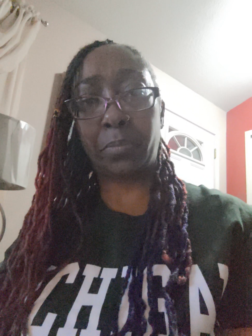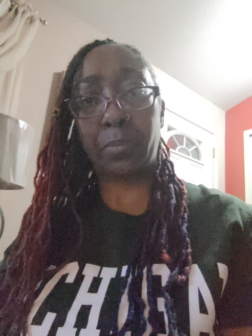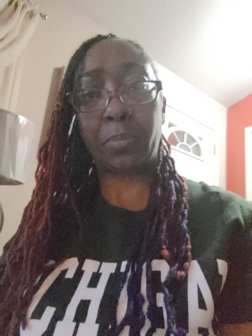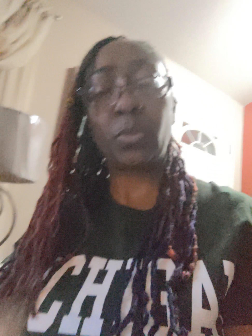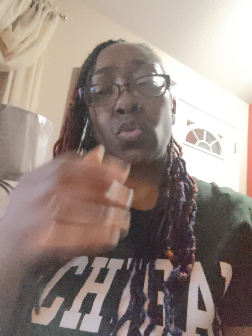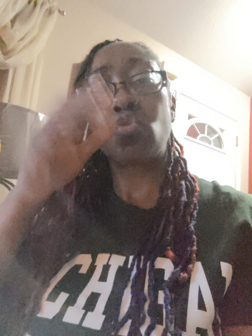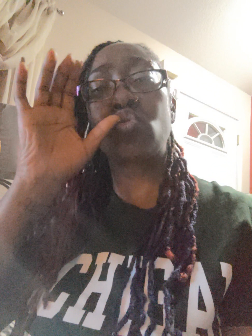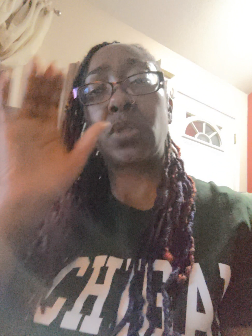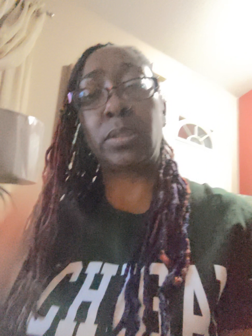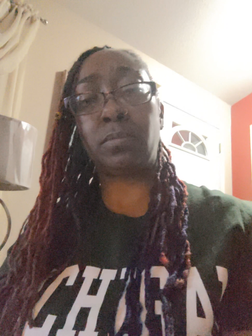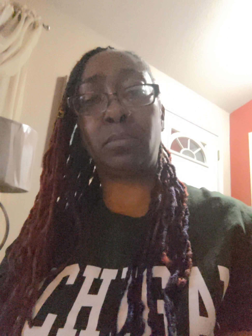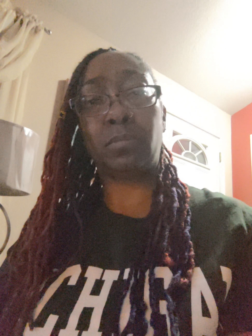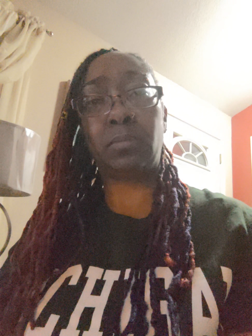drink